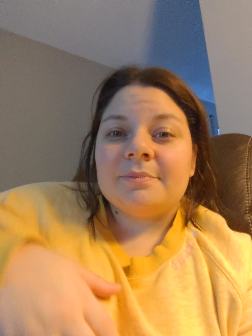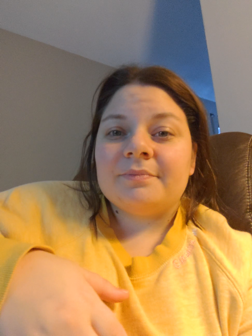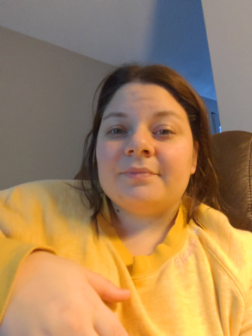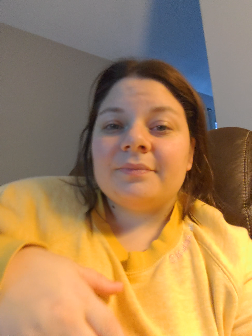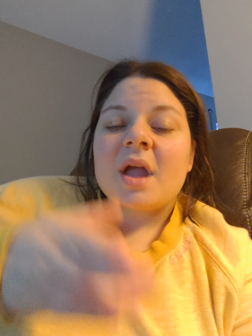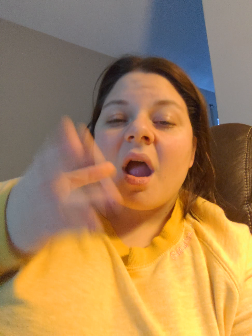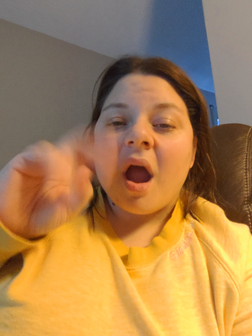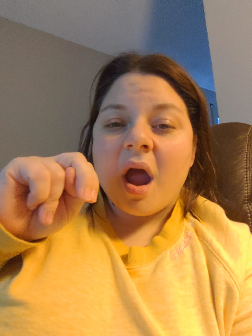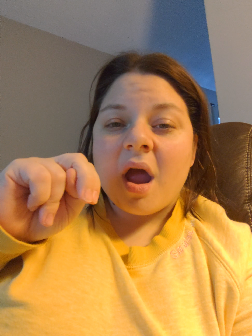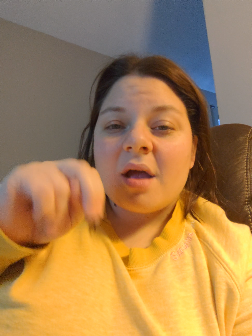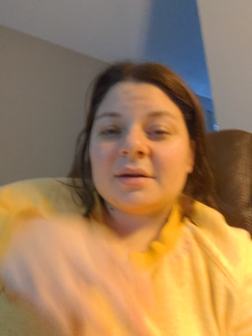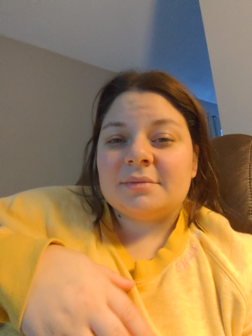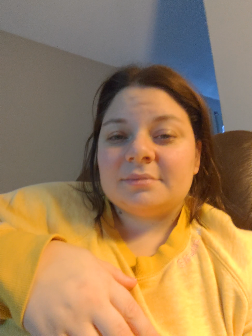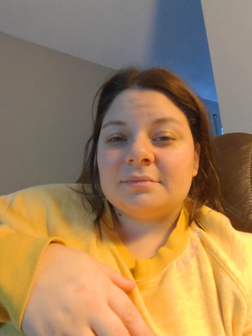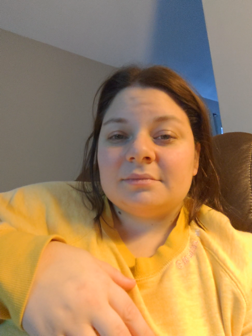on